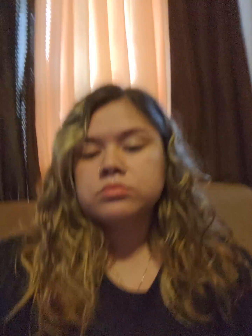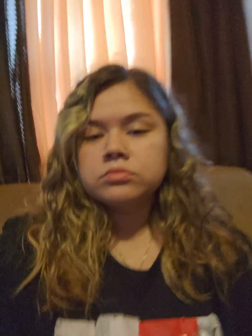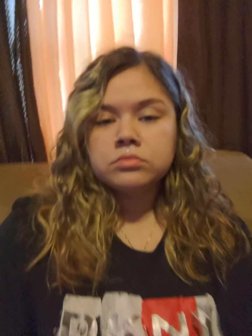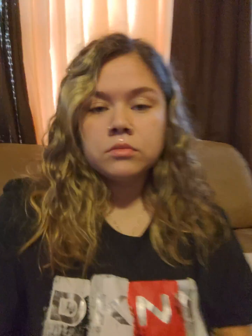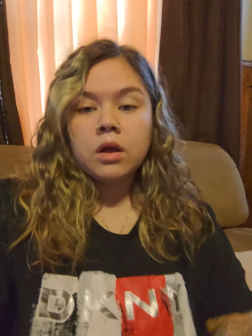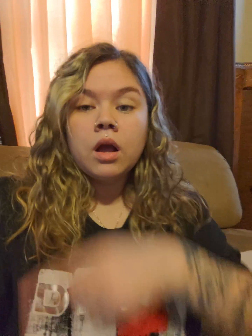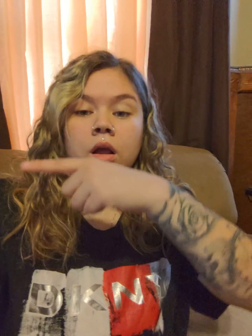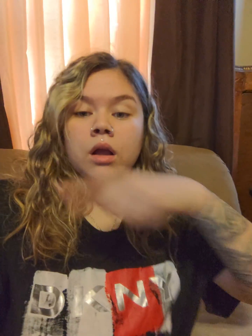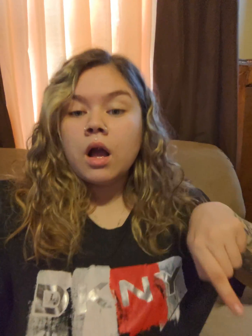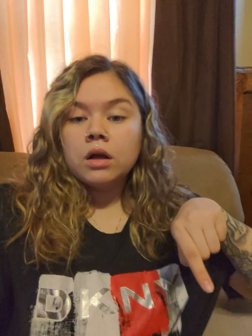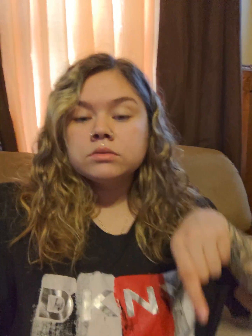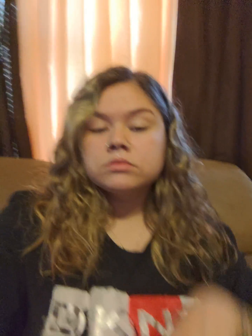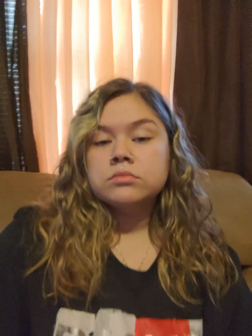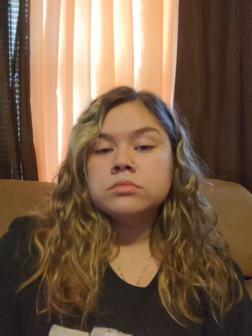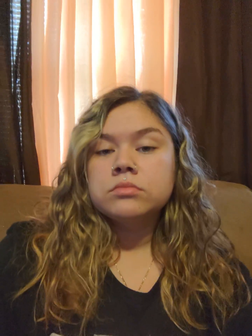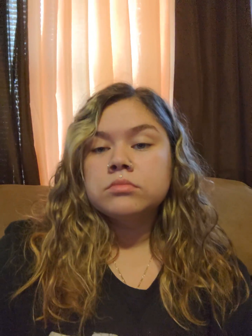cut